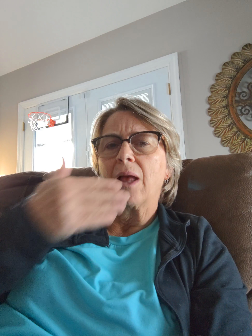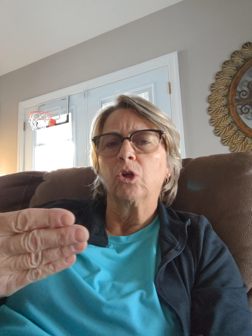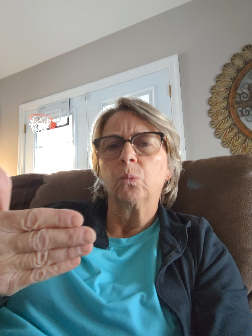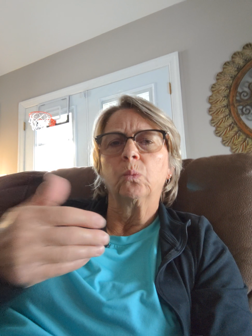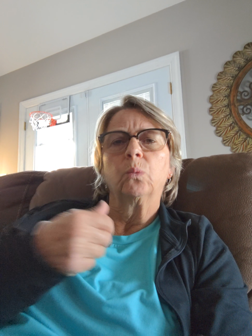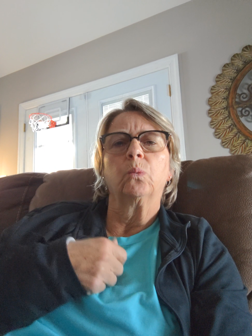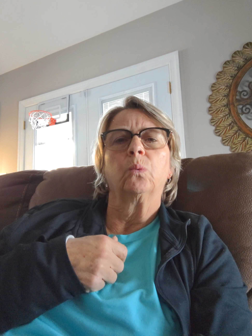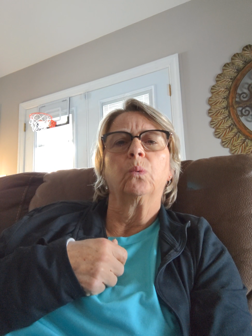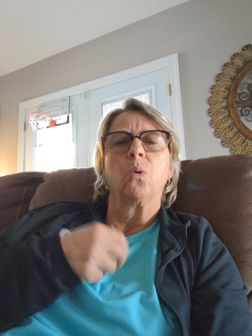thank you